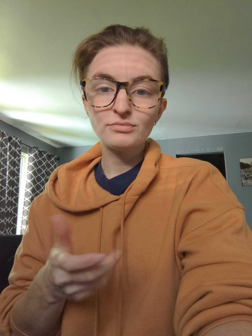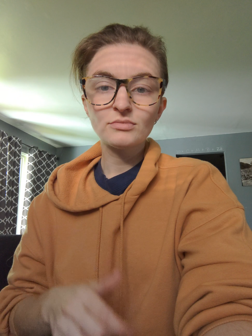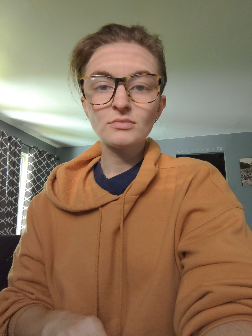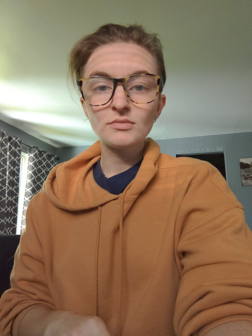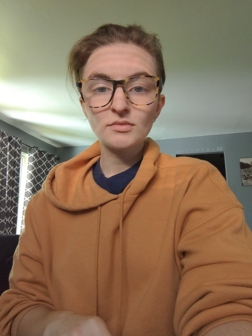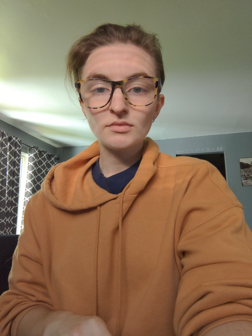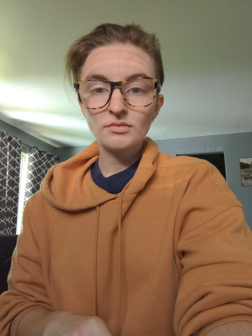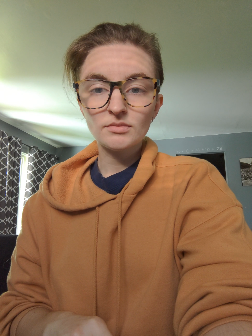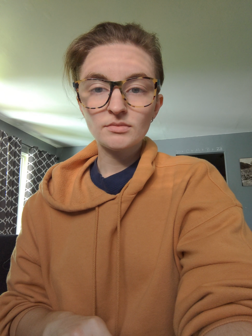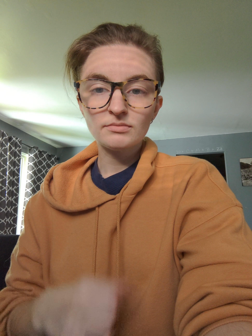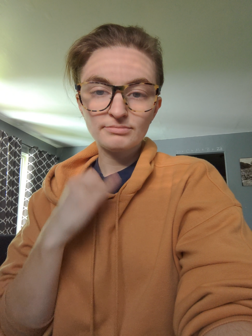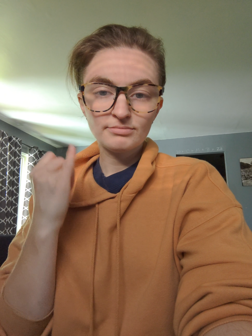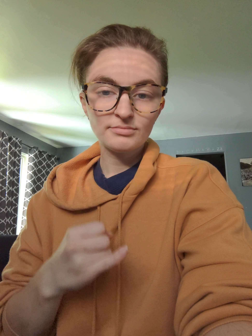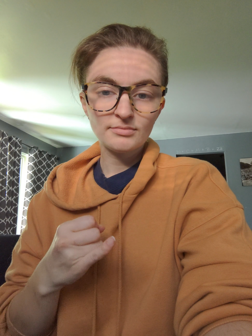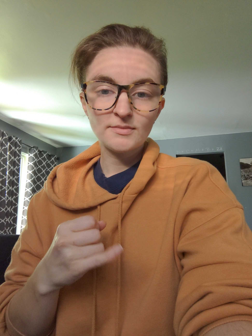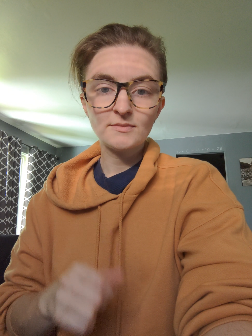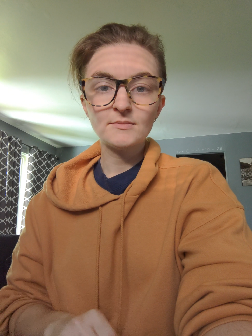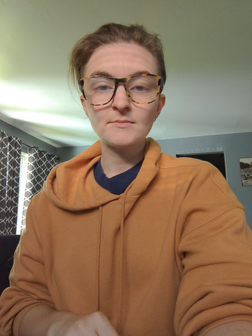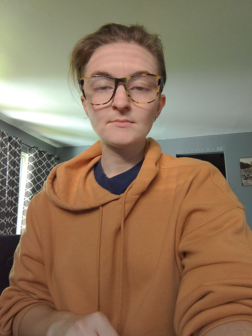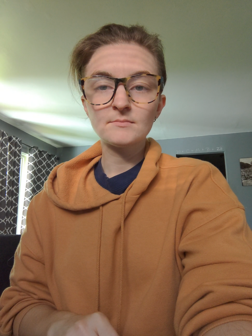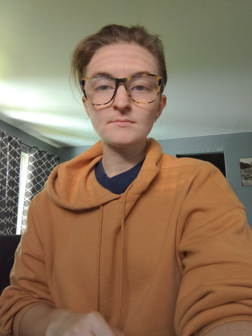last